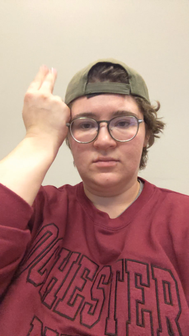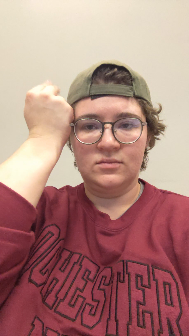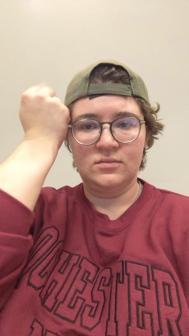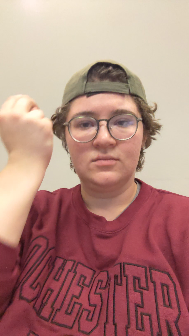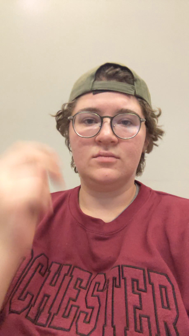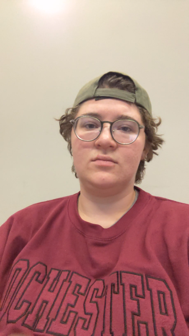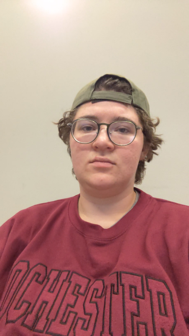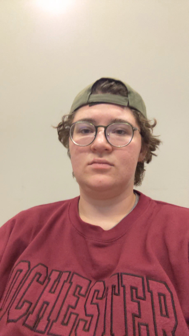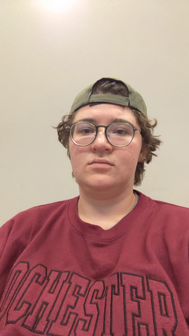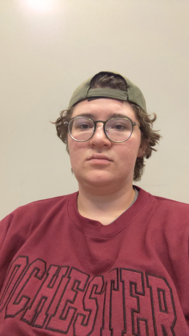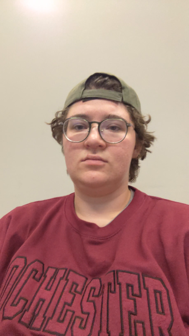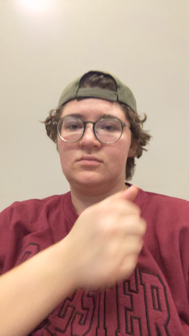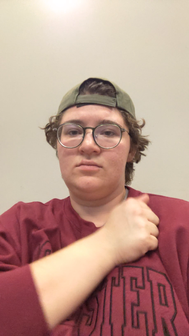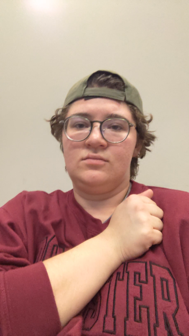hug